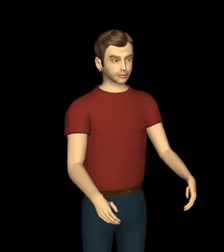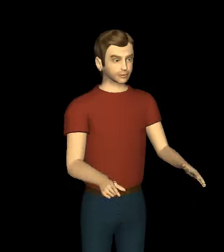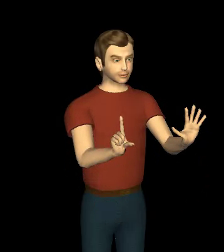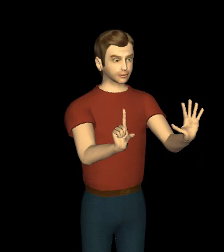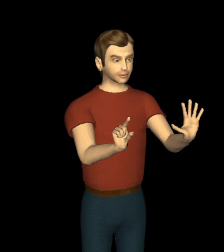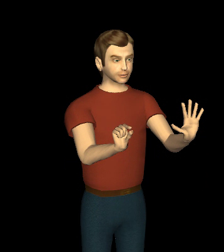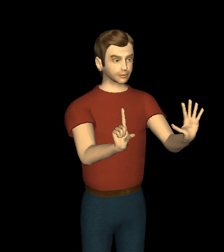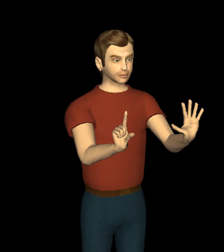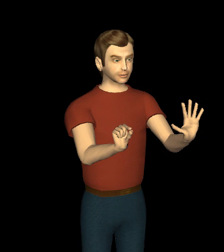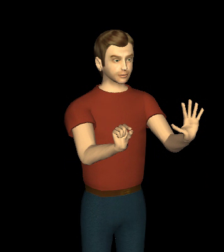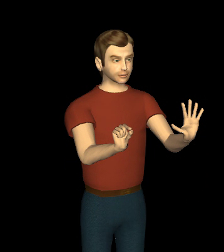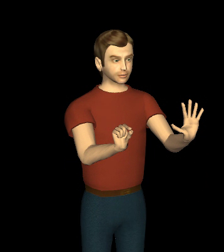70